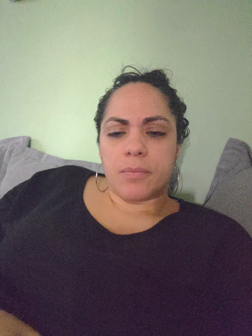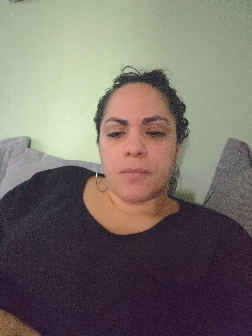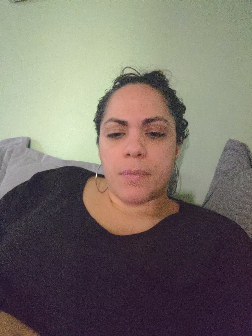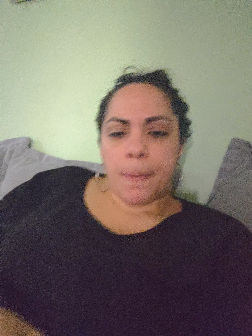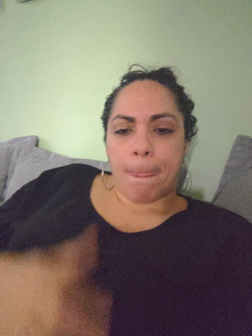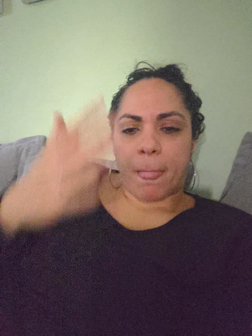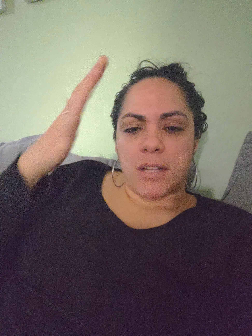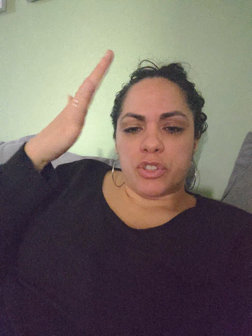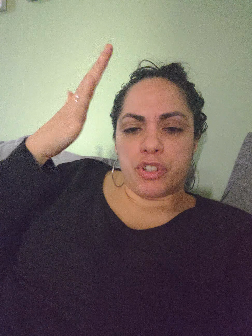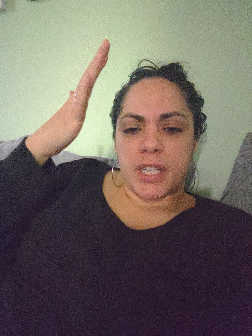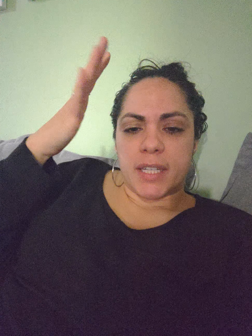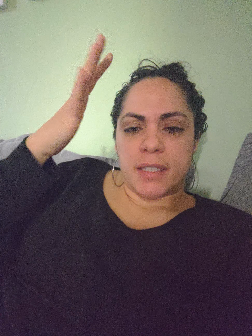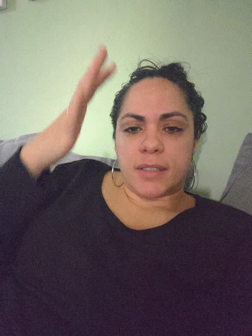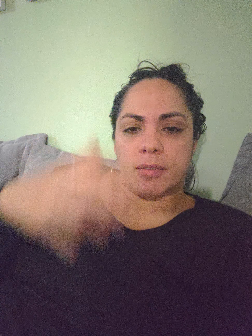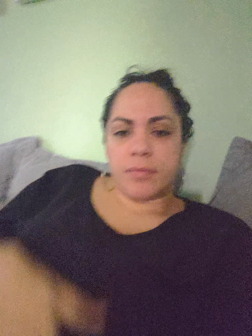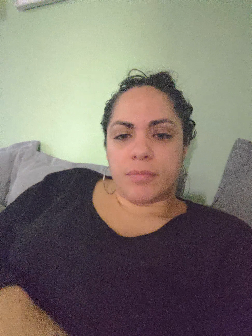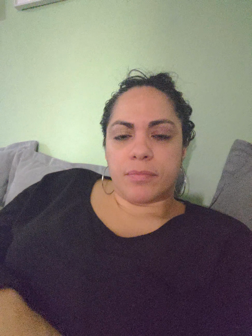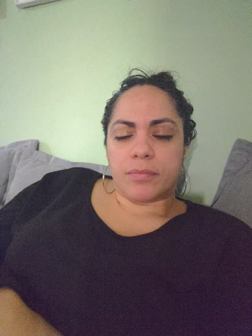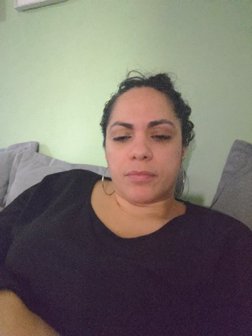tree